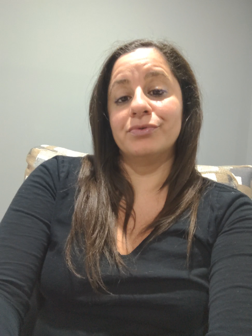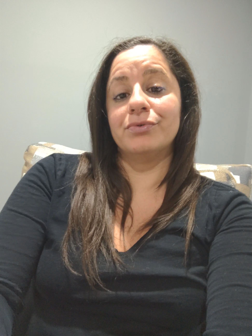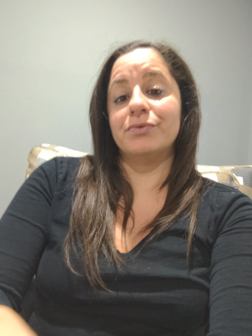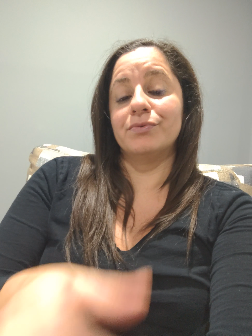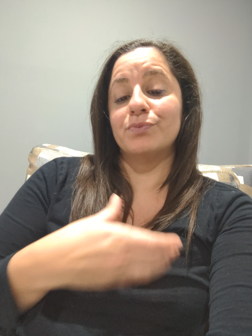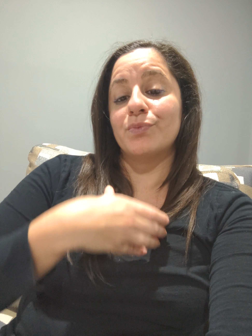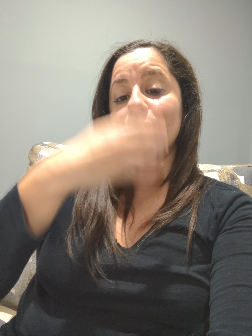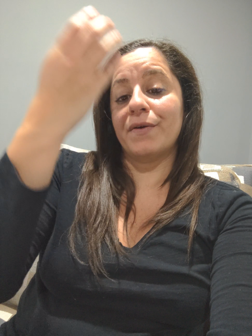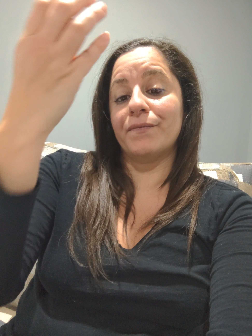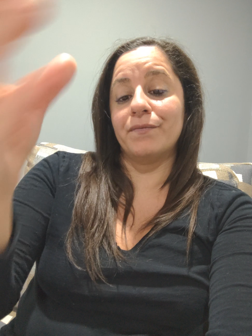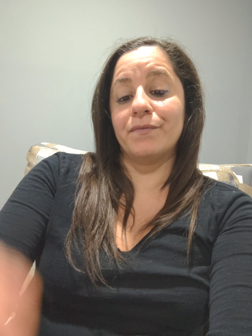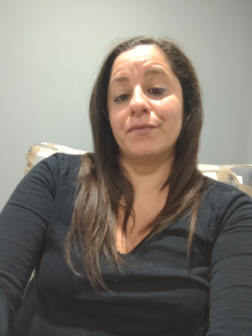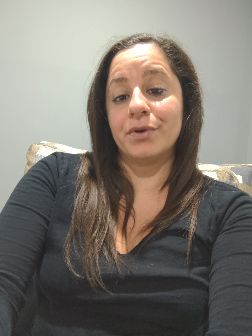giraffe